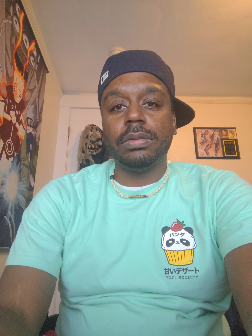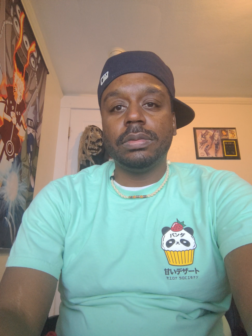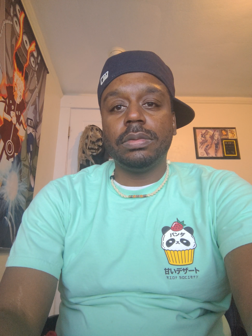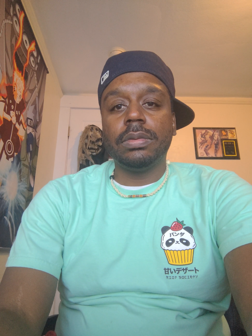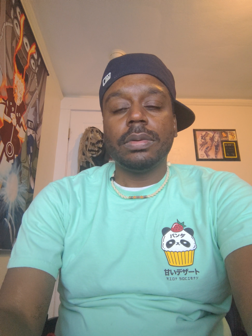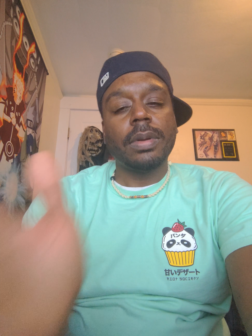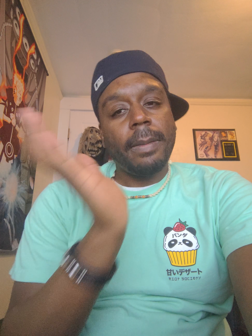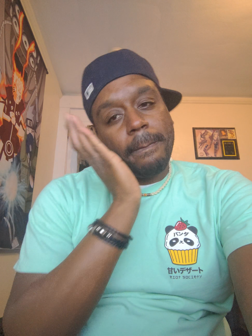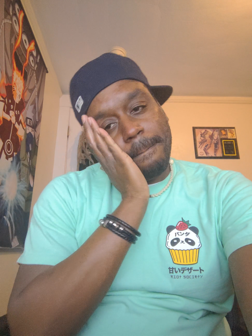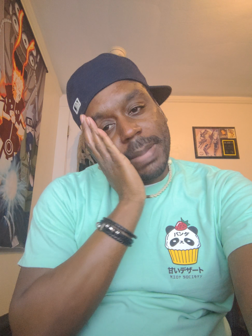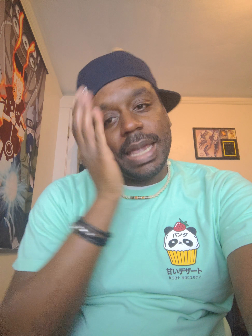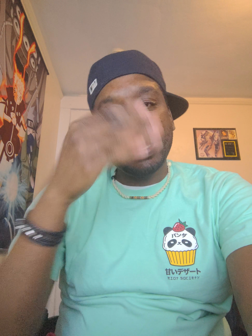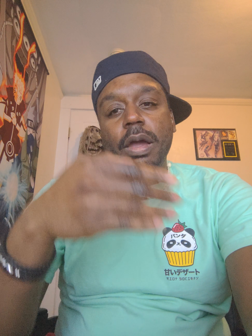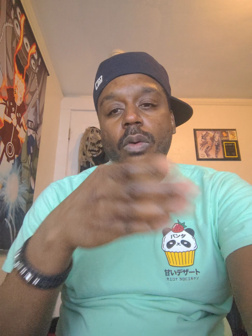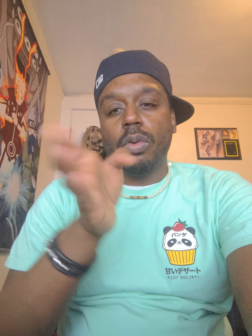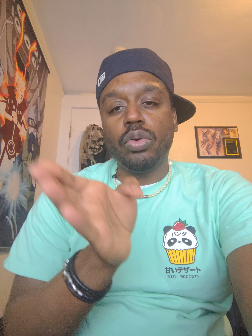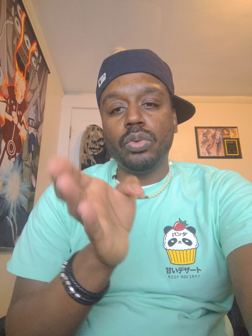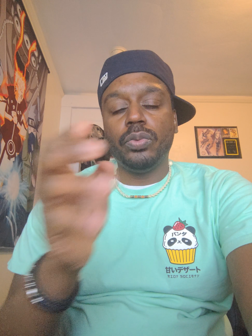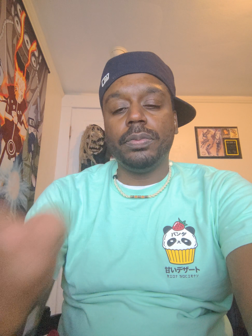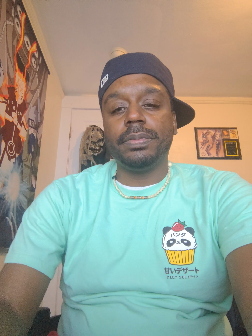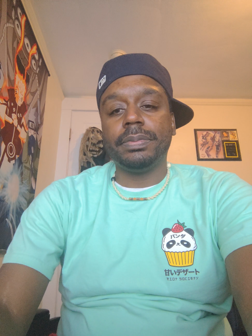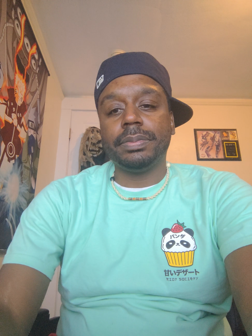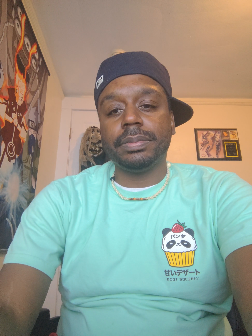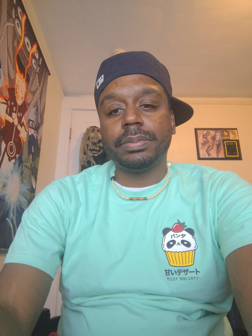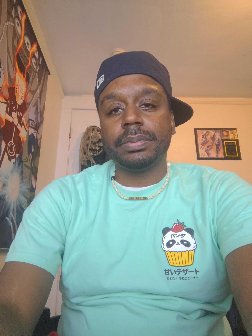bedroom